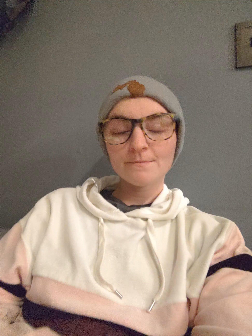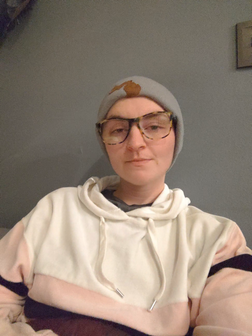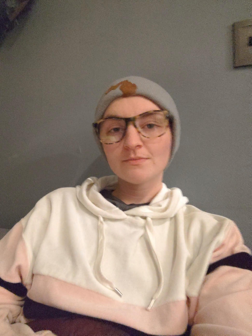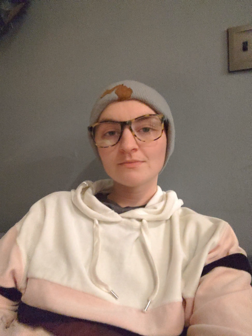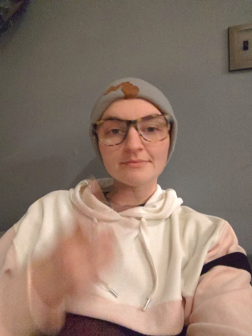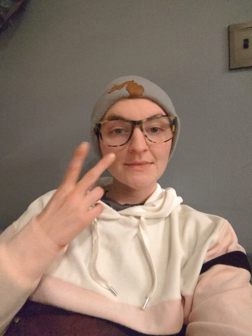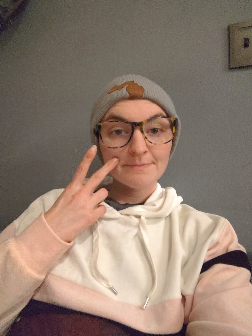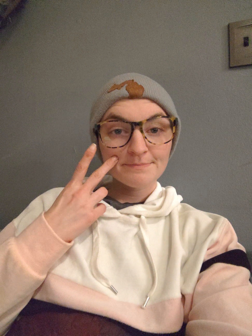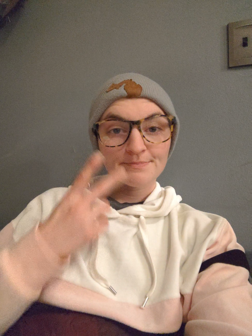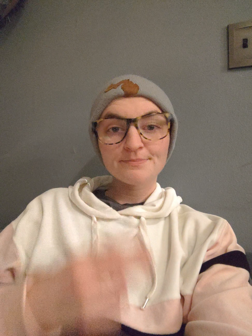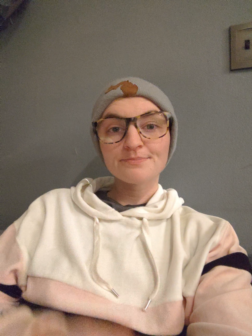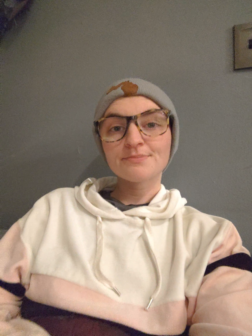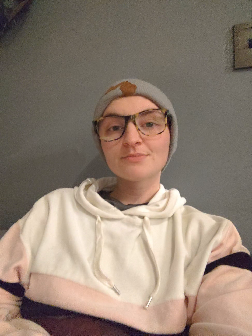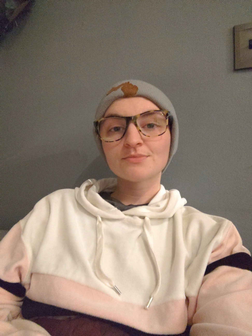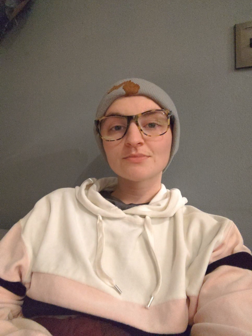see